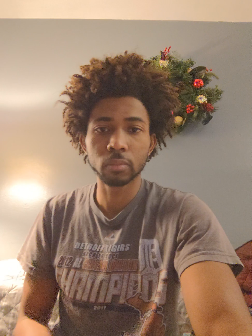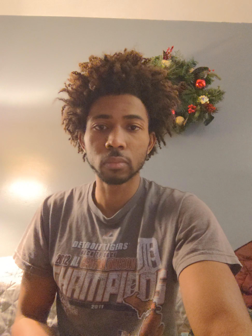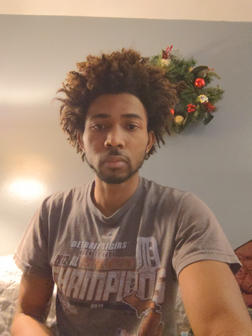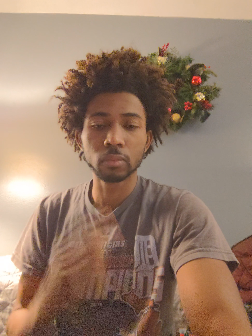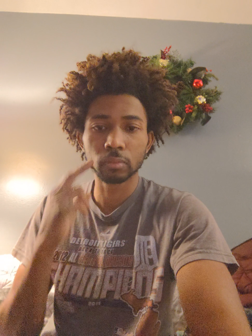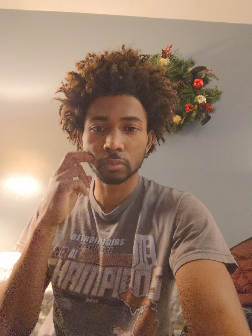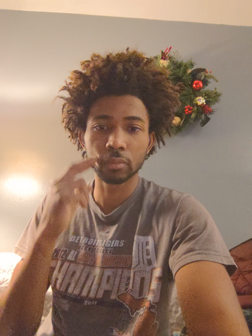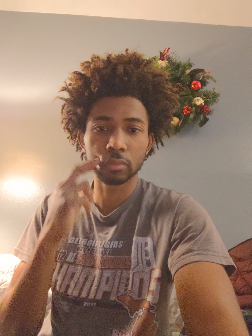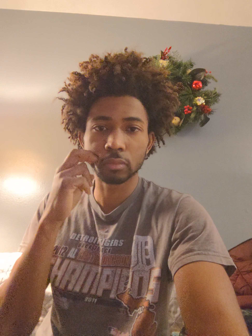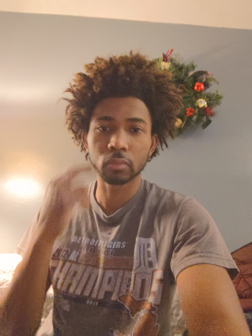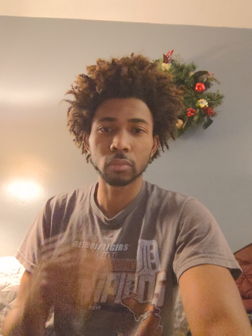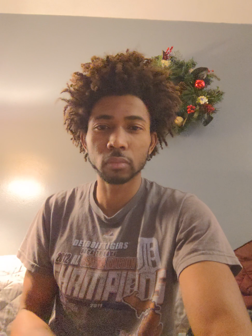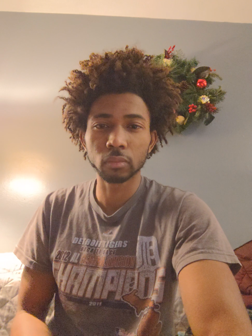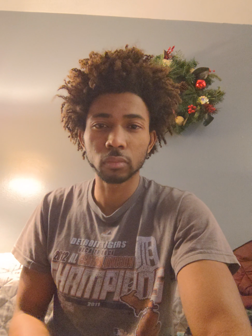gum